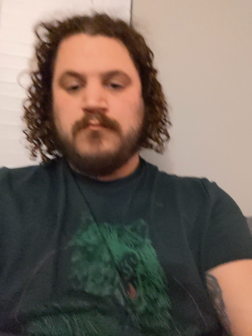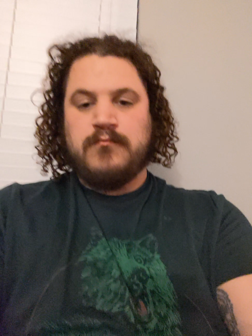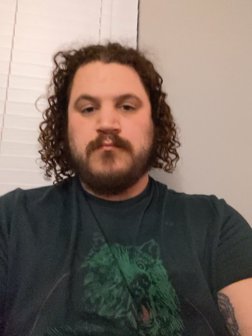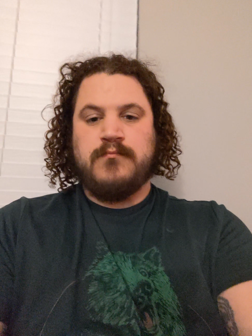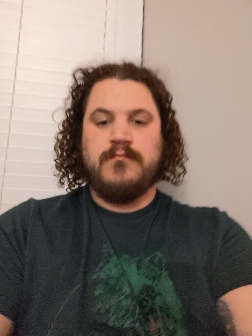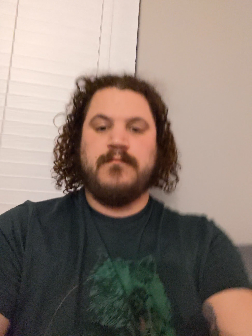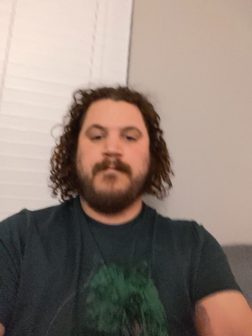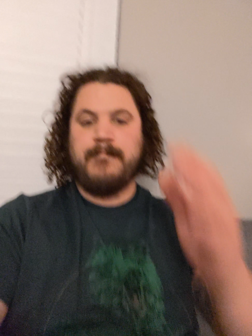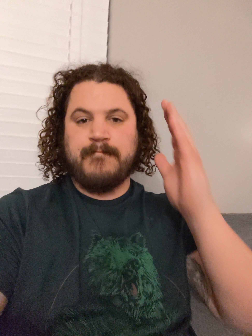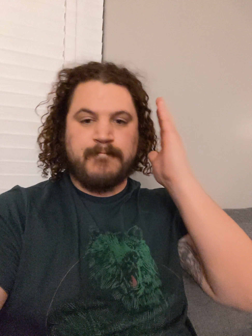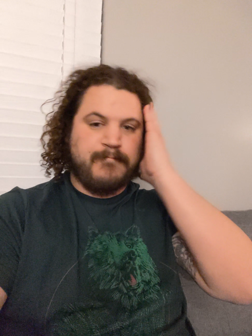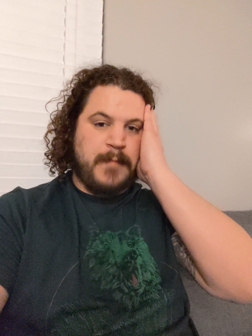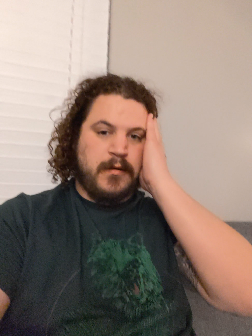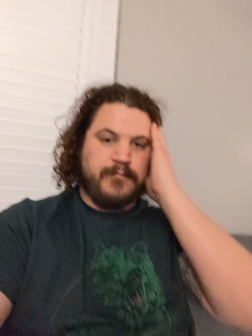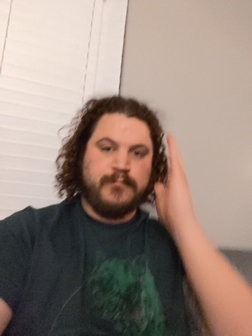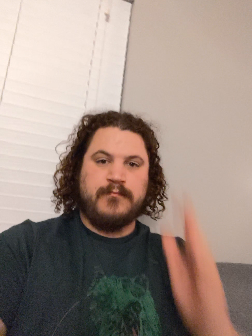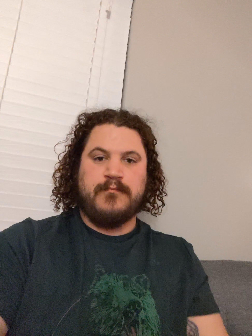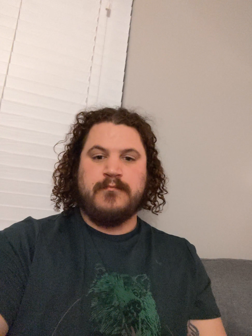bed